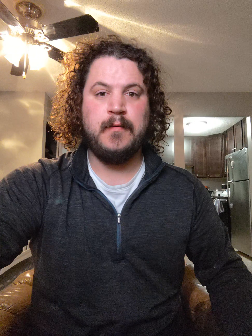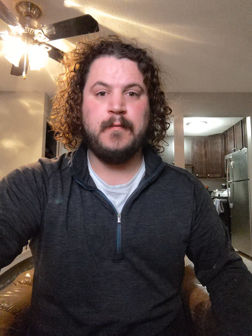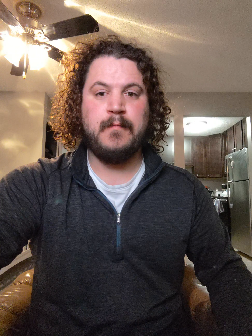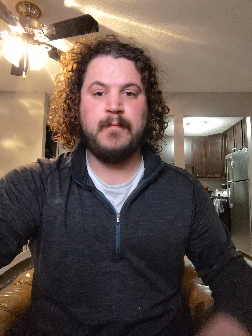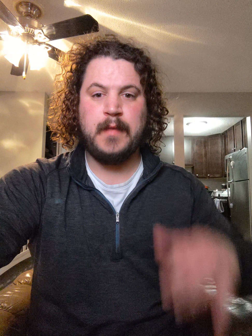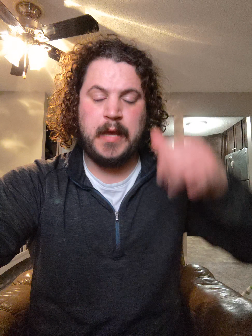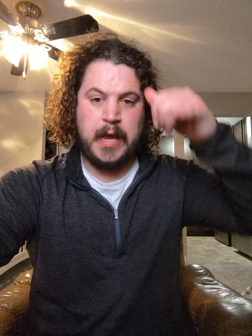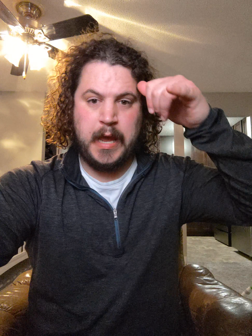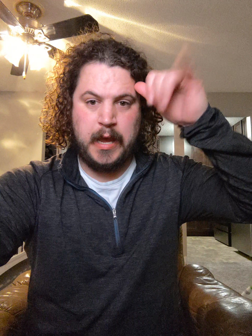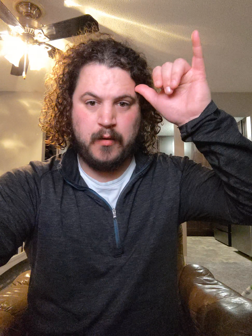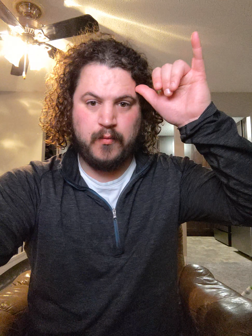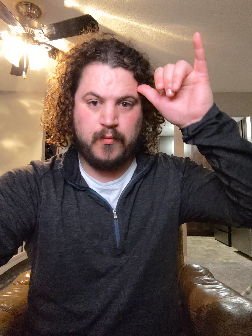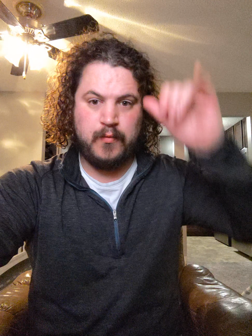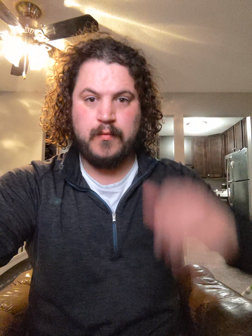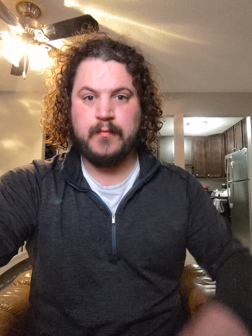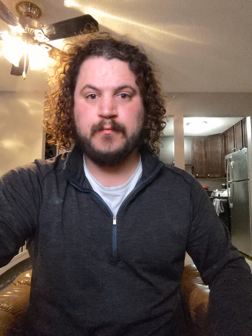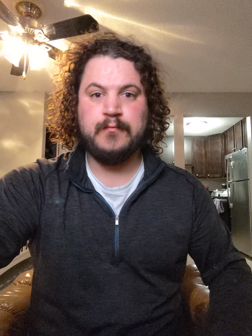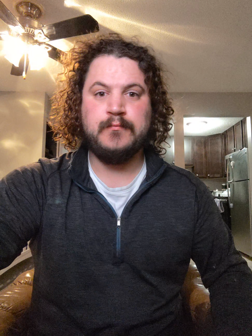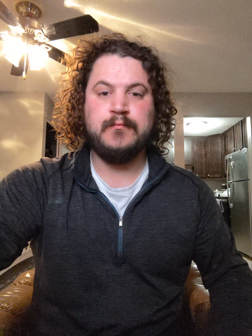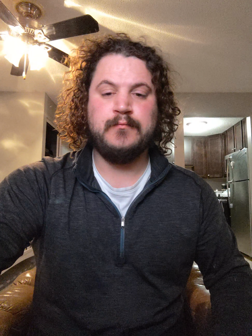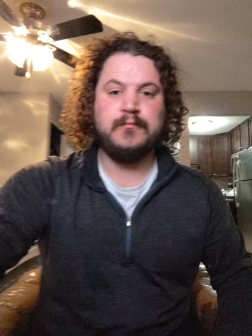cow